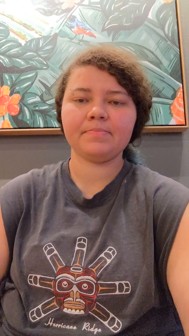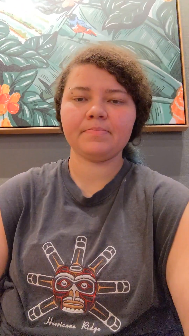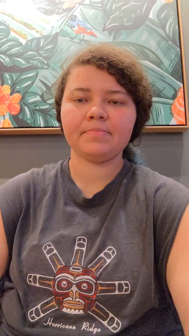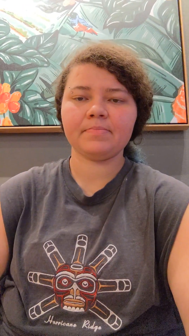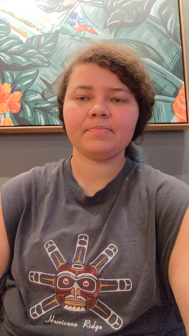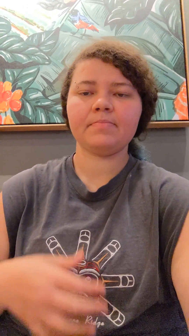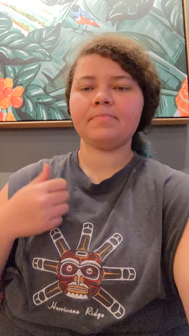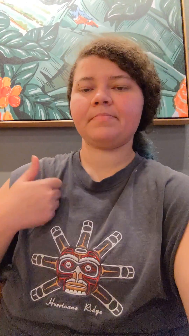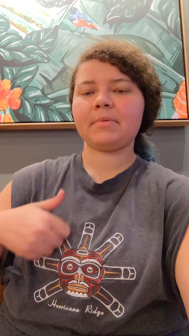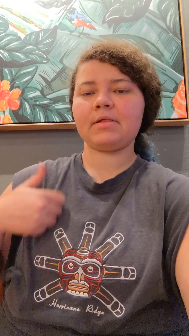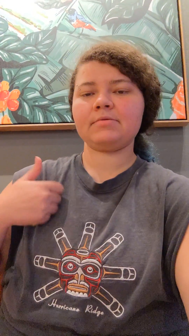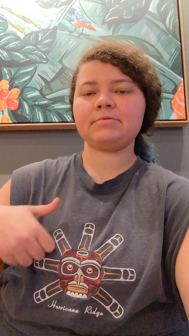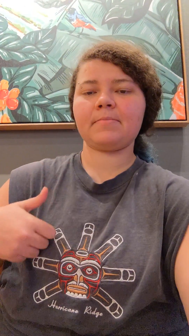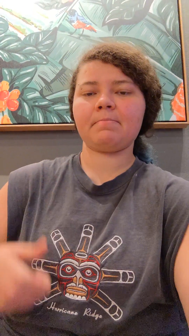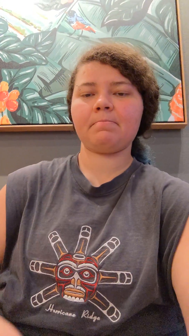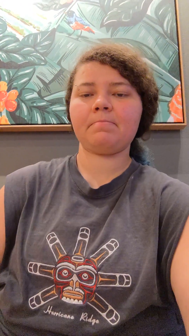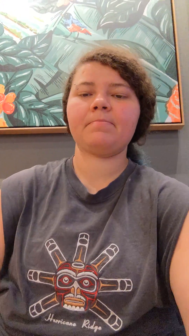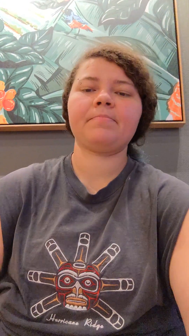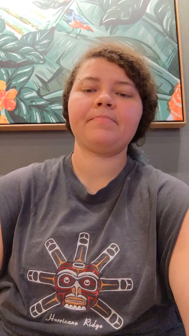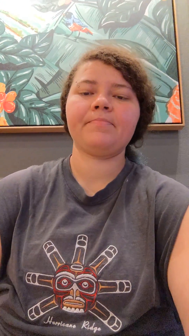bathtub